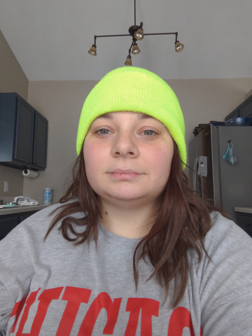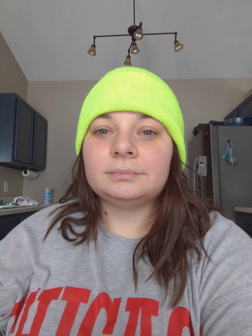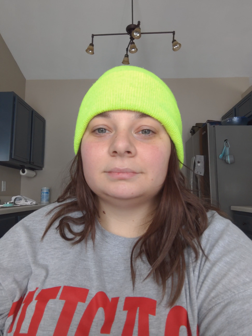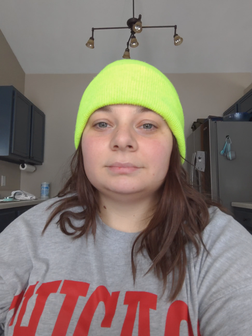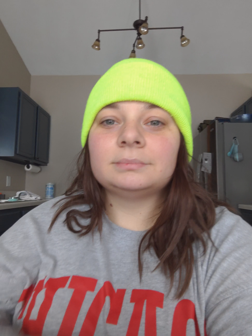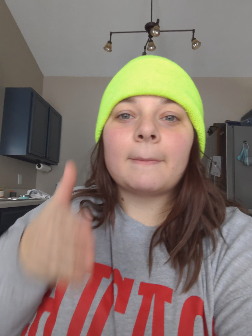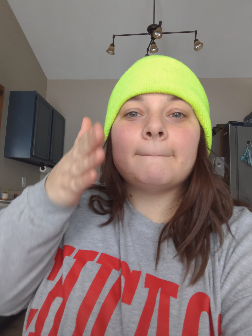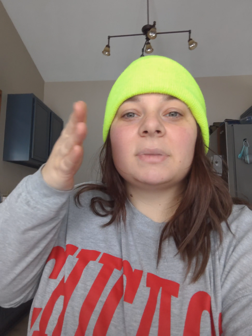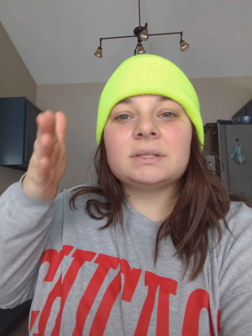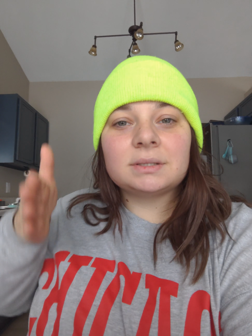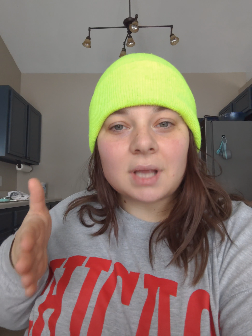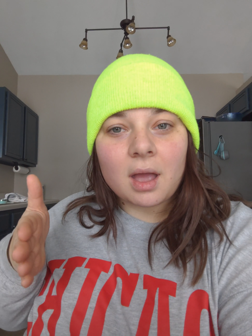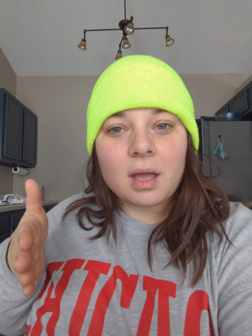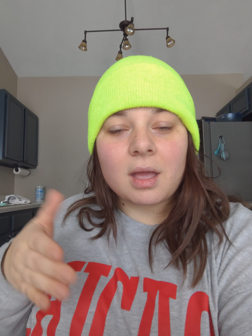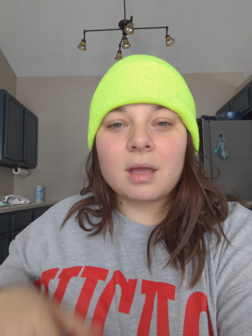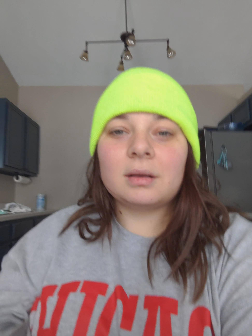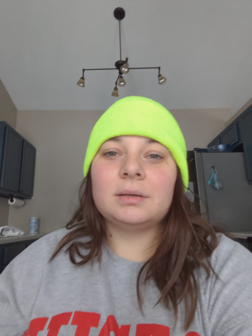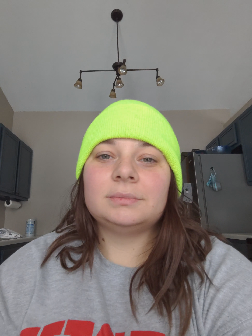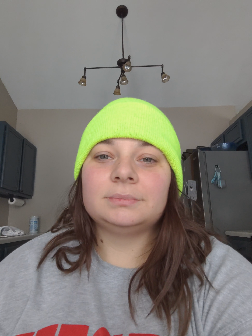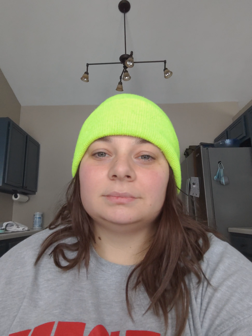beside